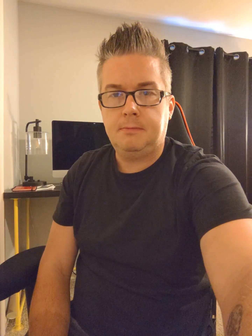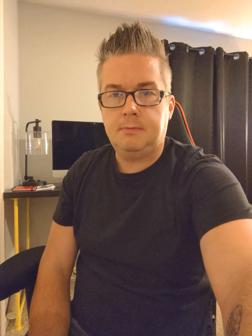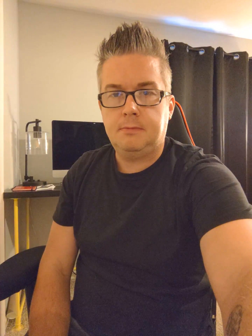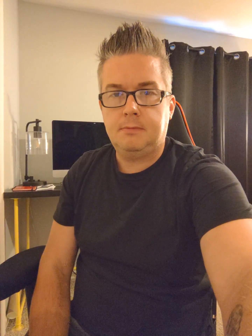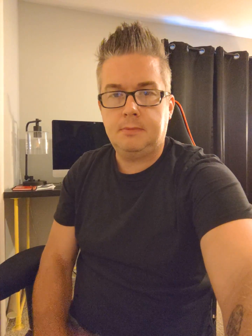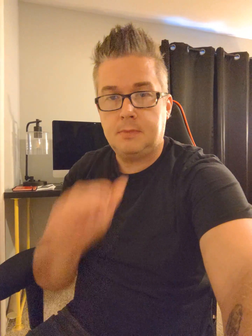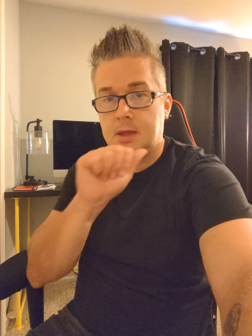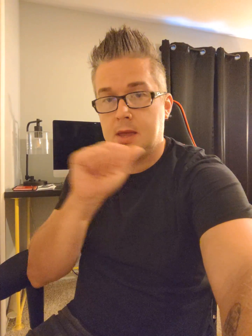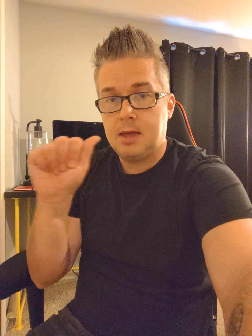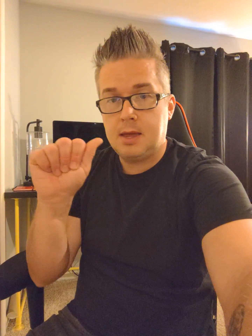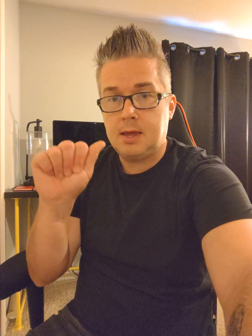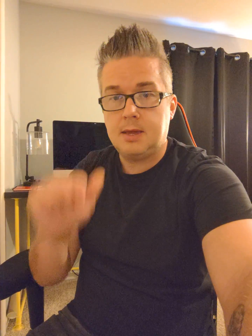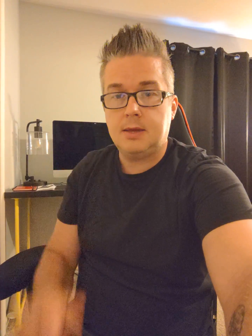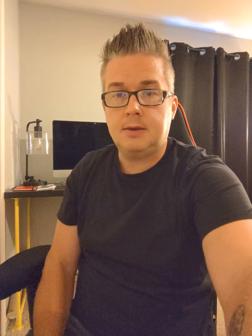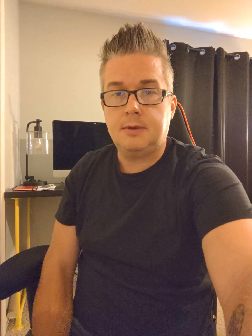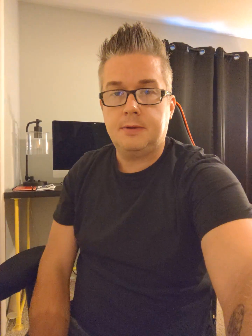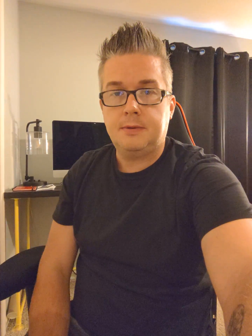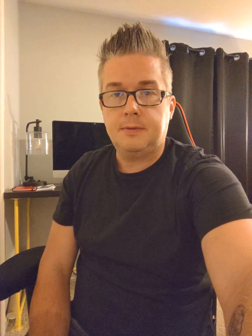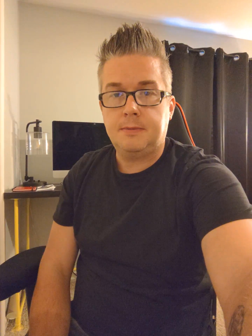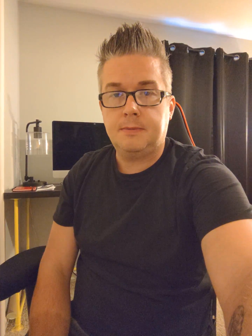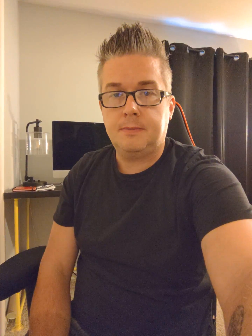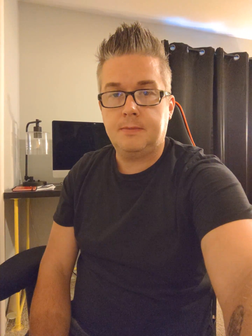a